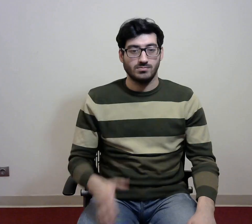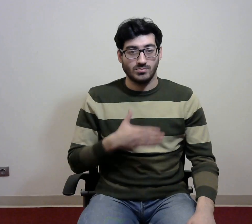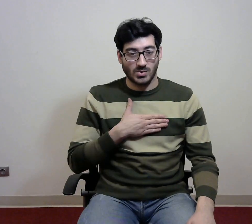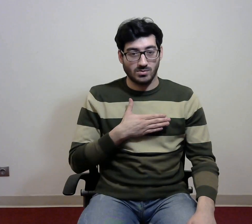mən